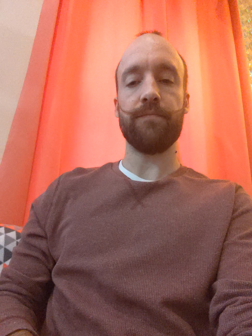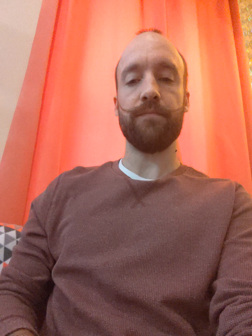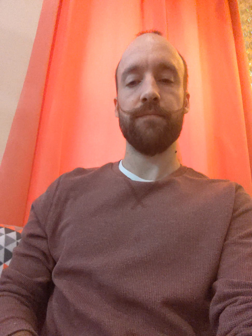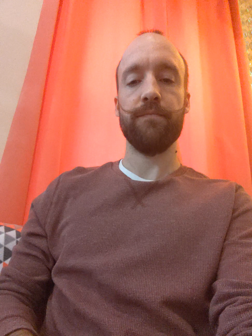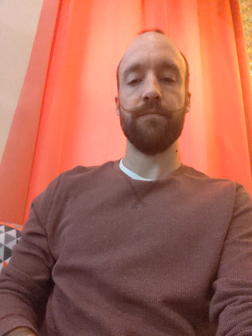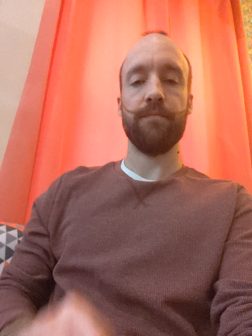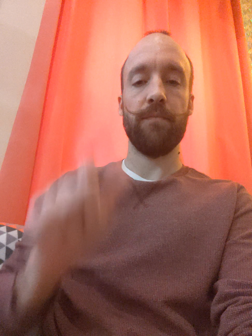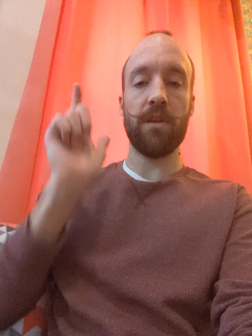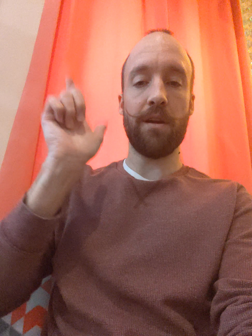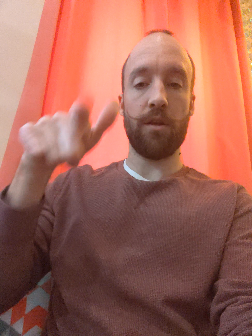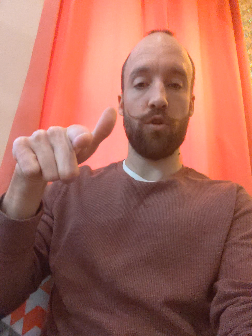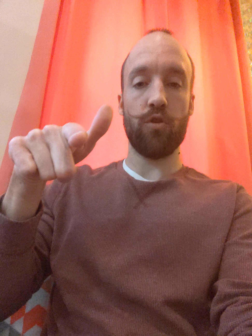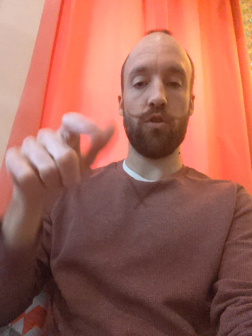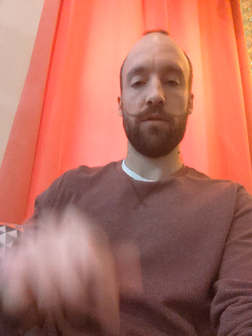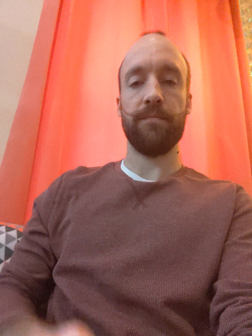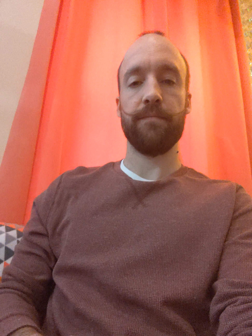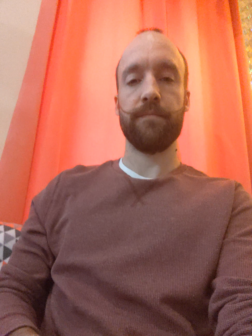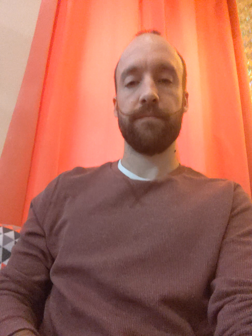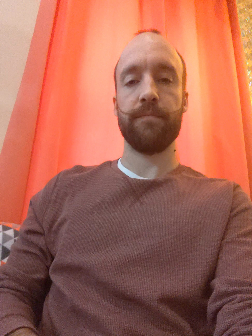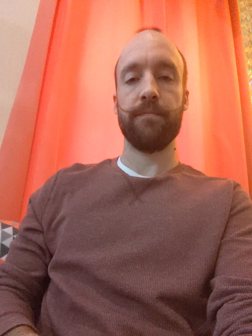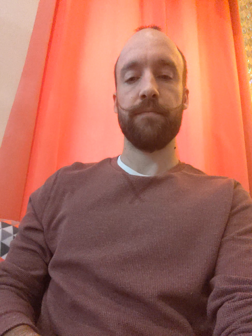later